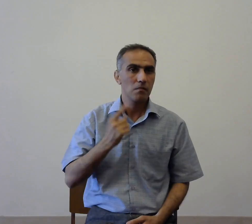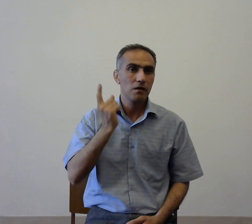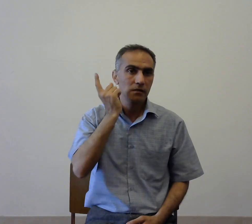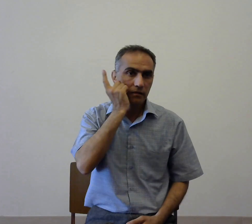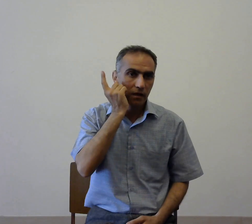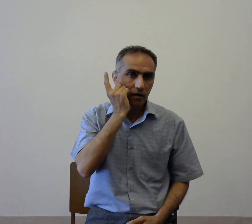telefon